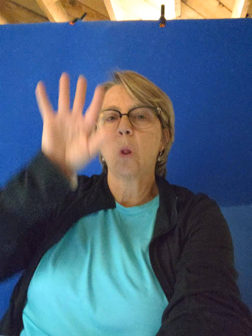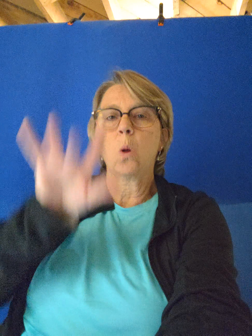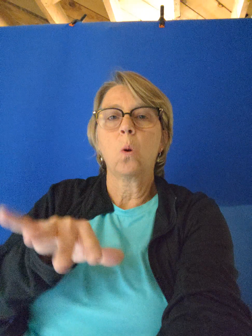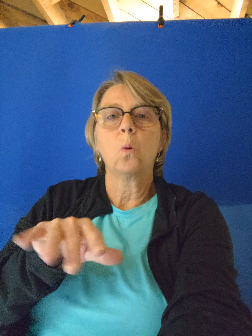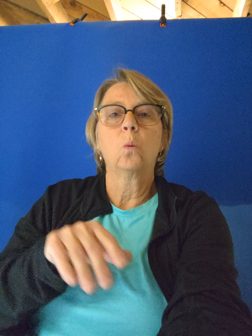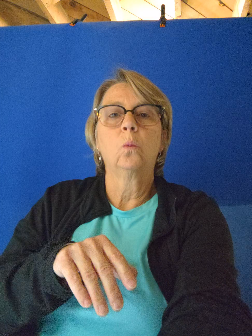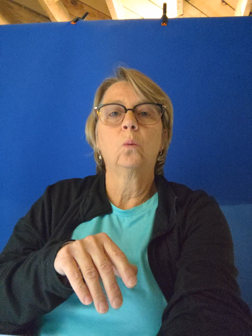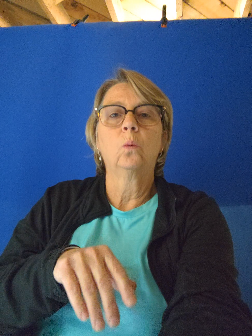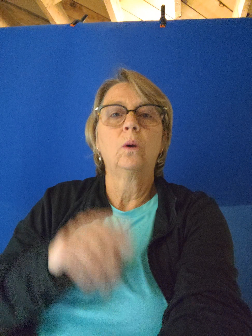snow